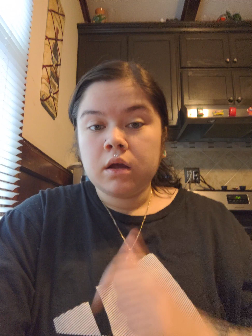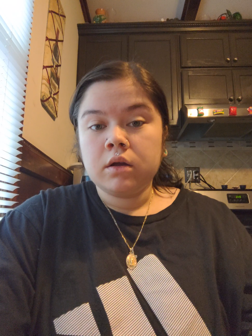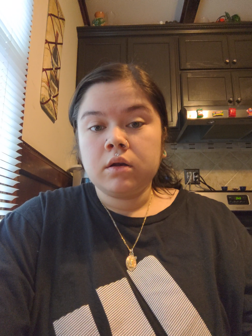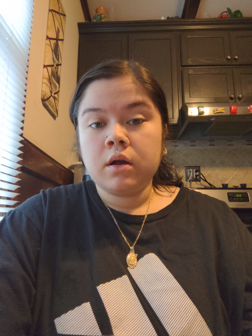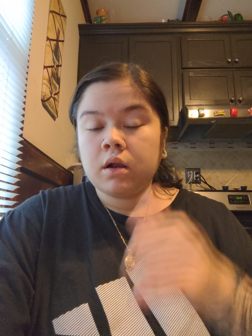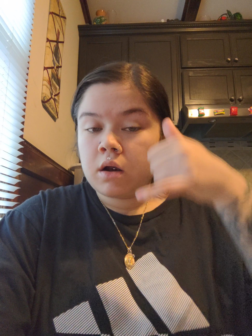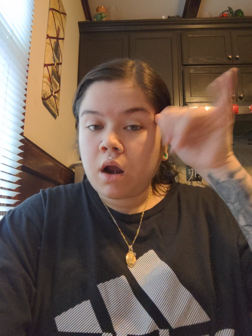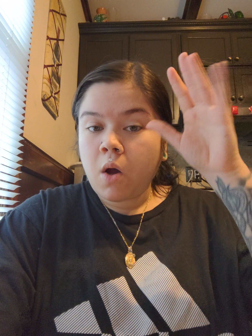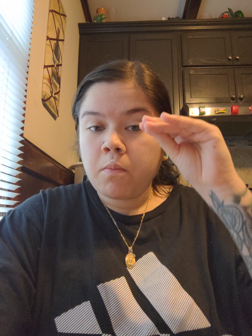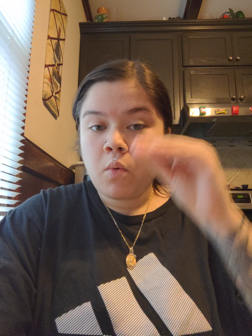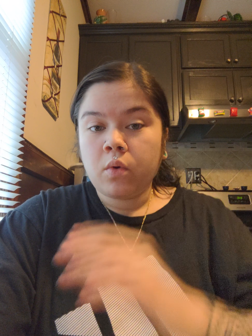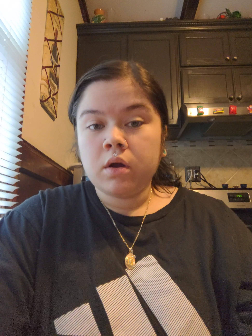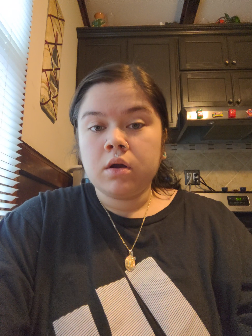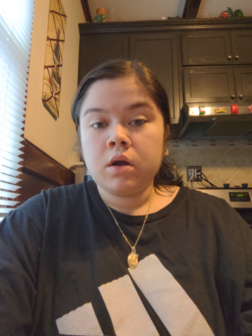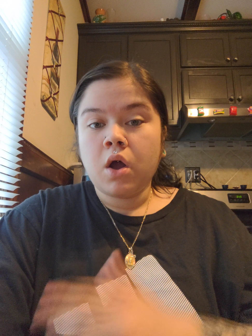cowboy